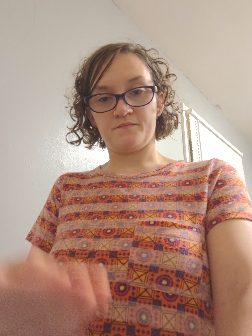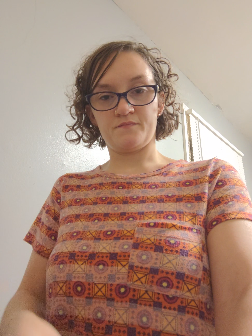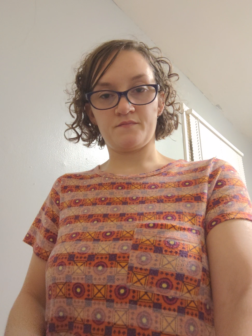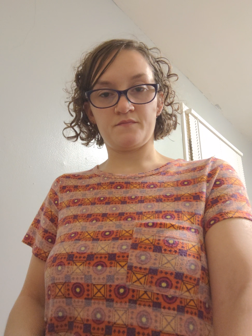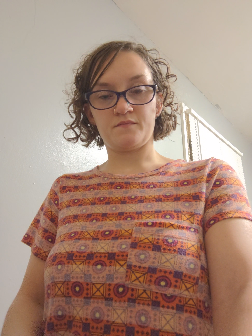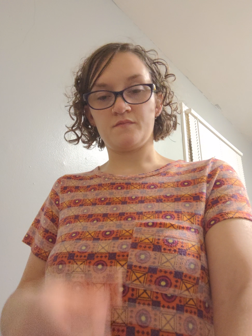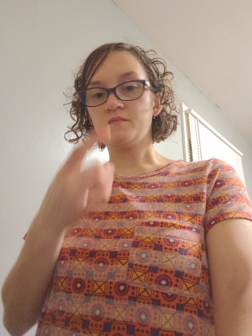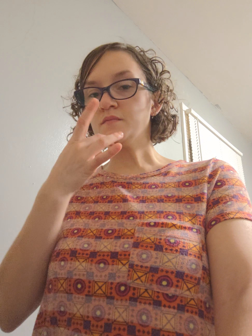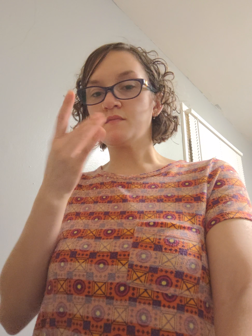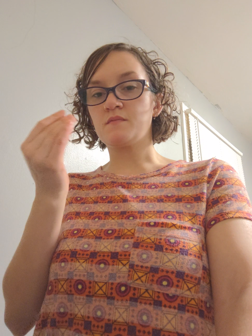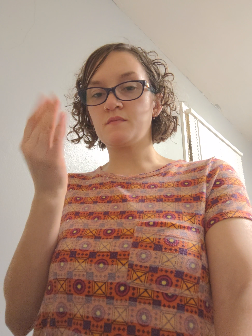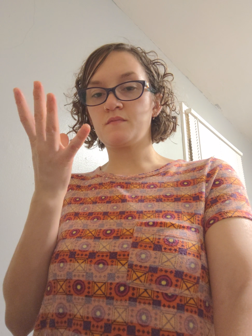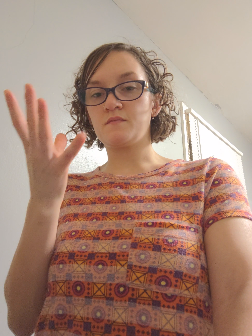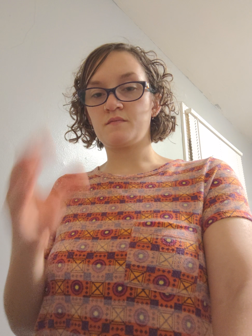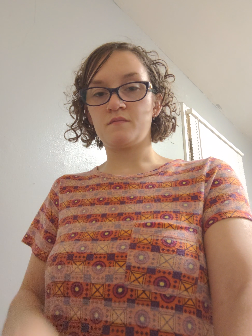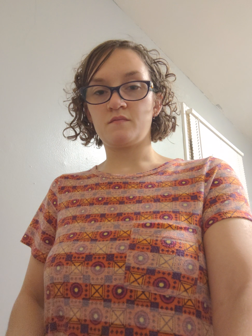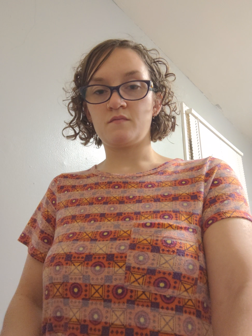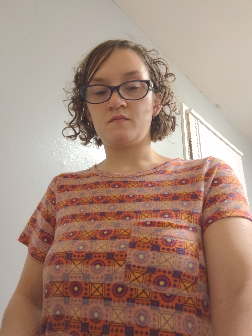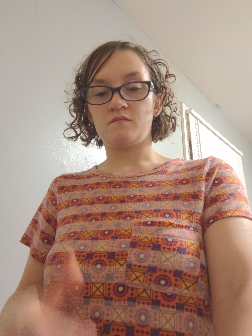lamp